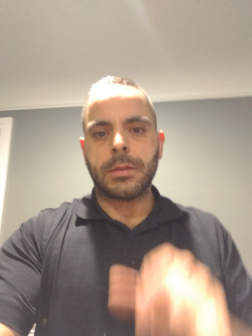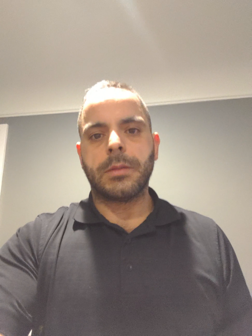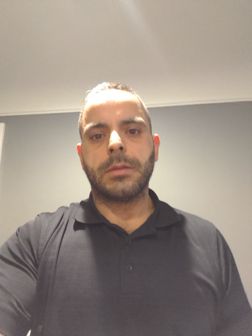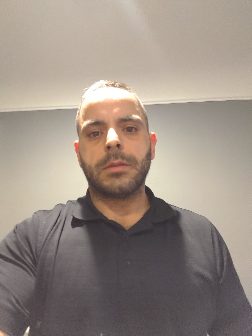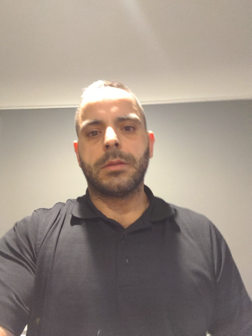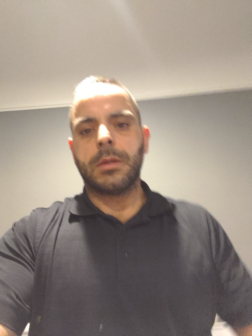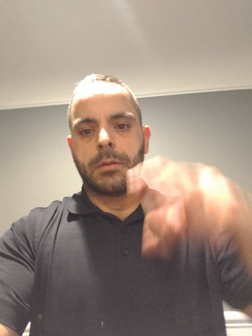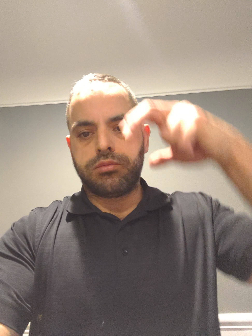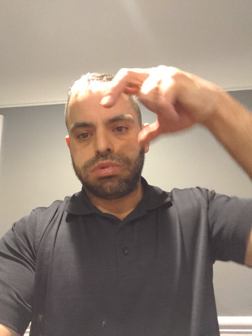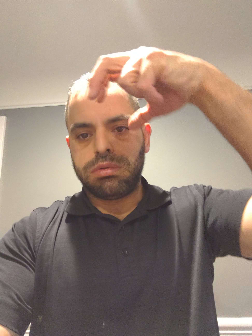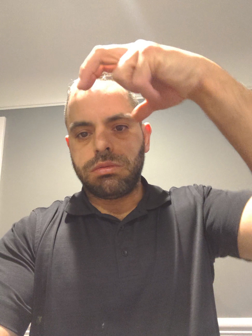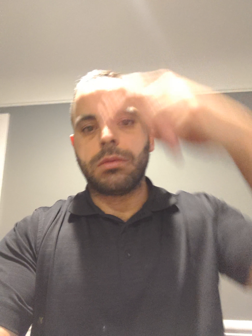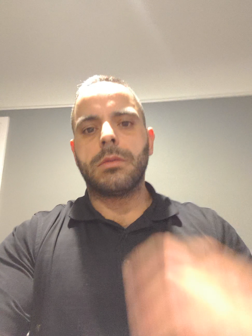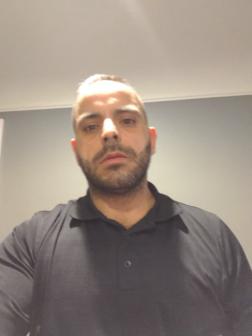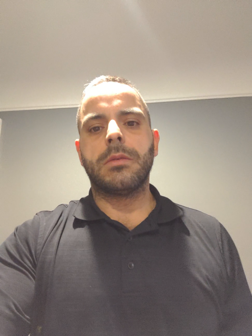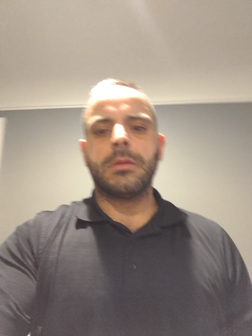helicopter